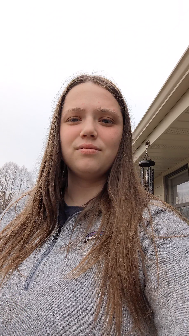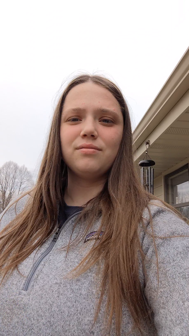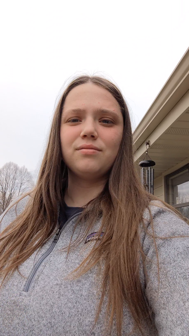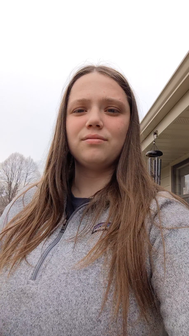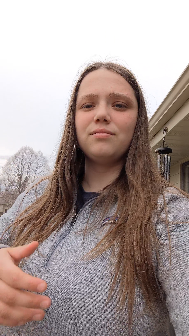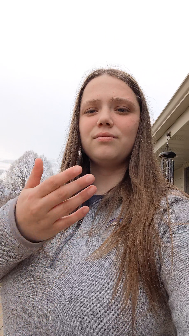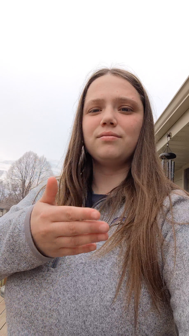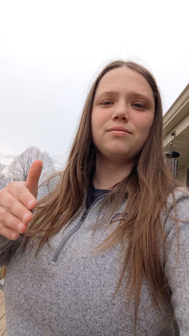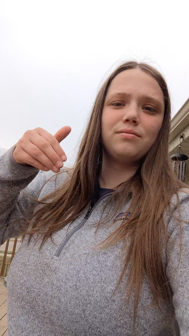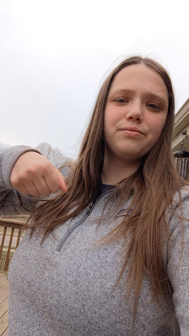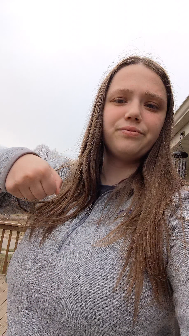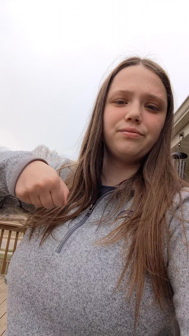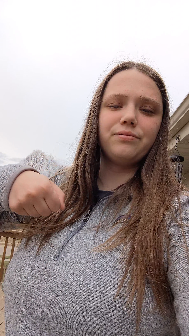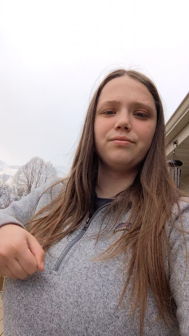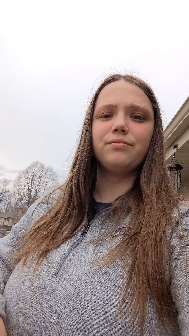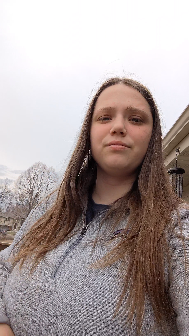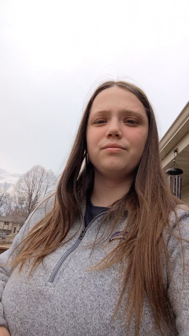basket